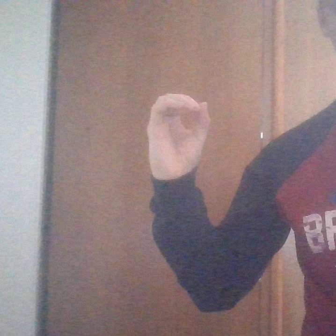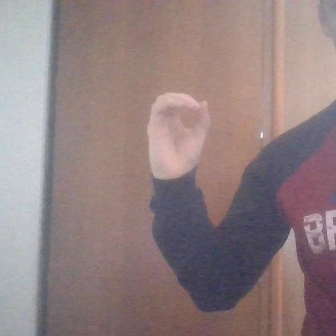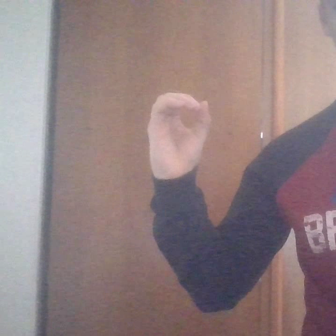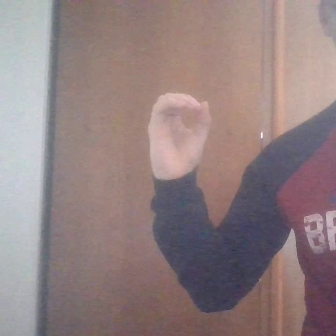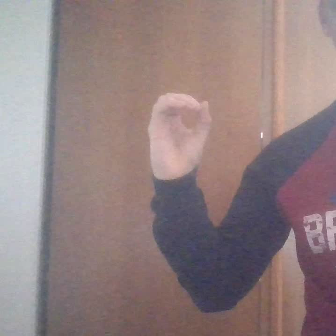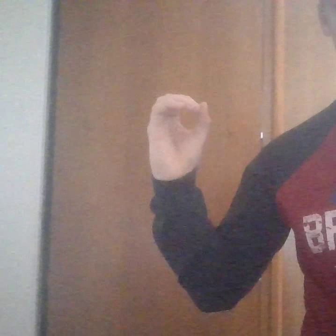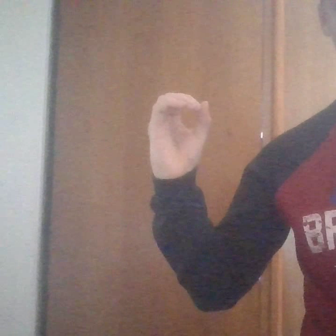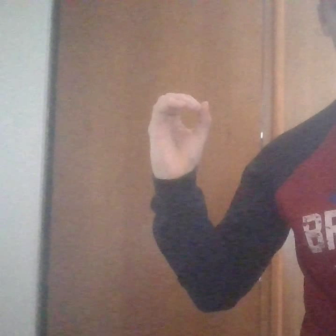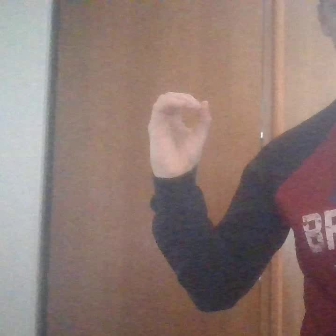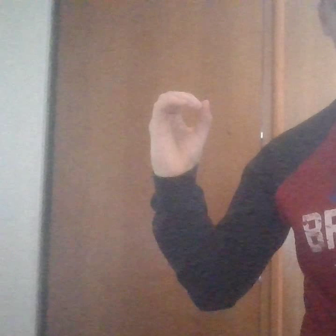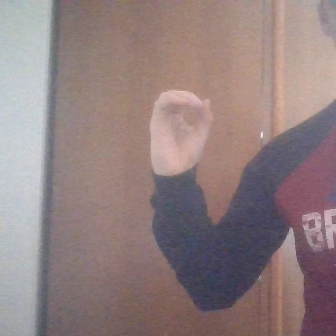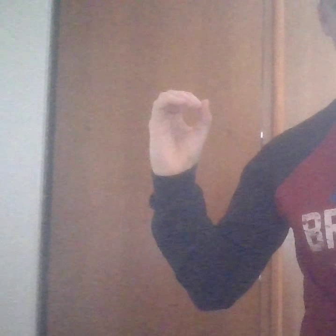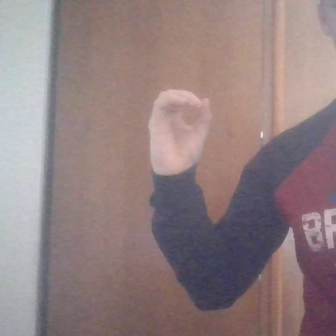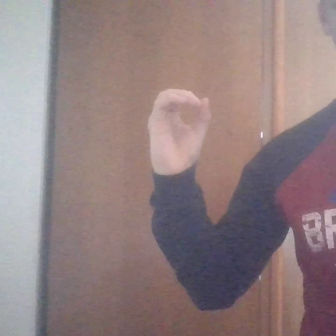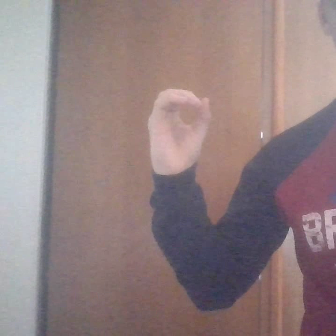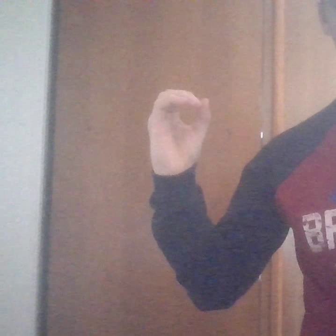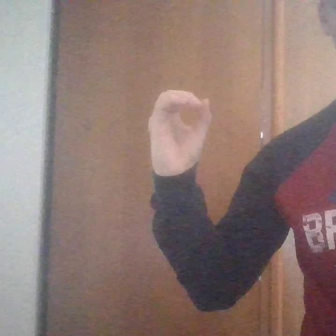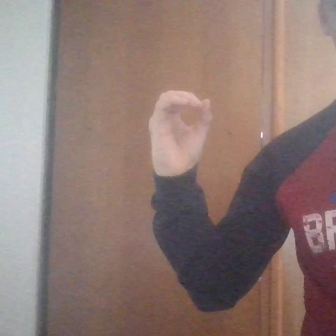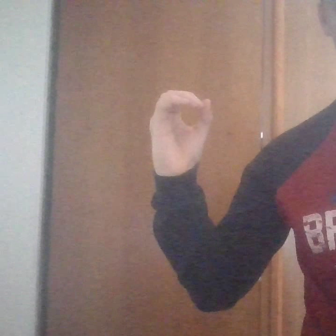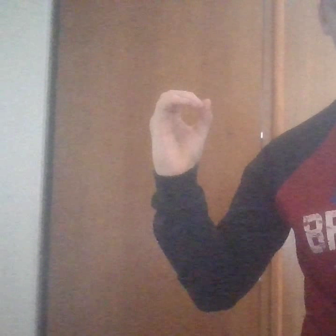Е